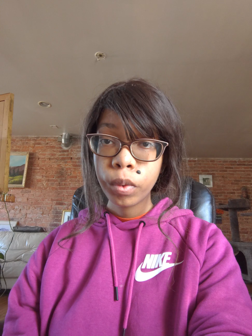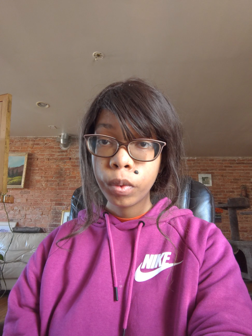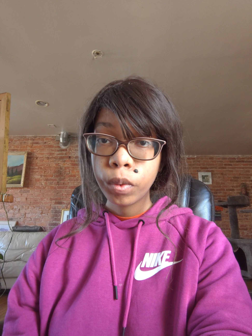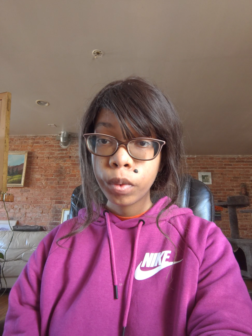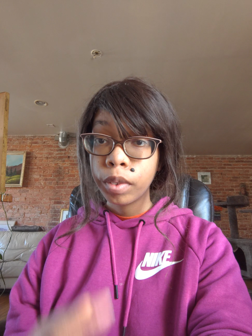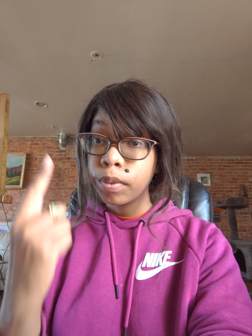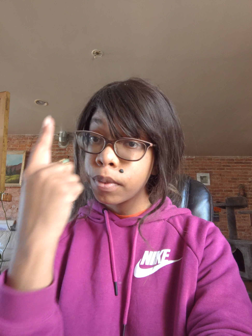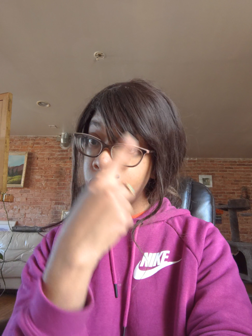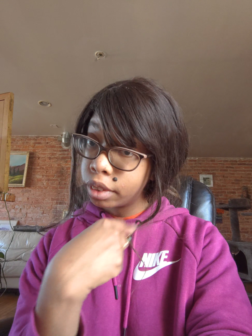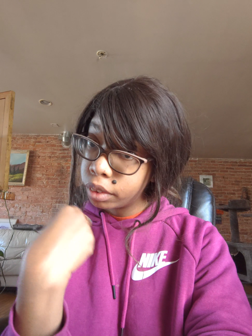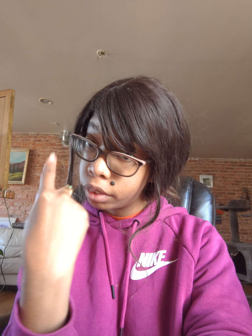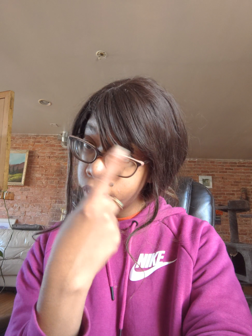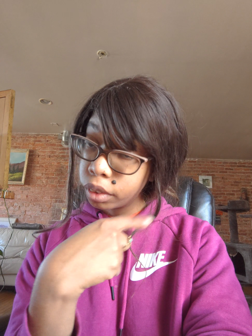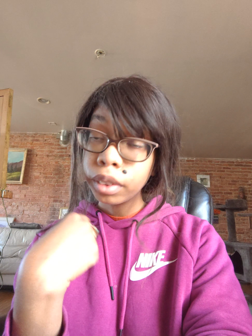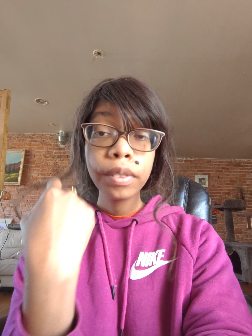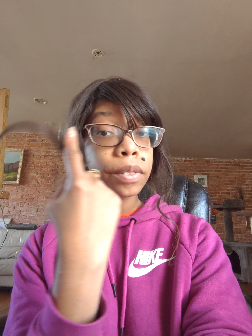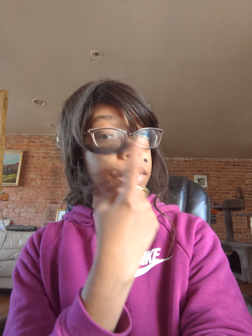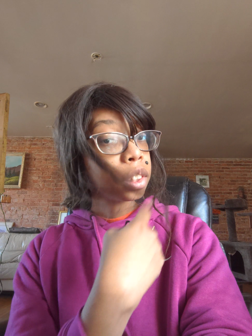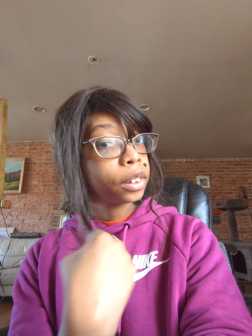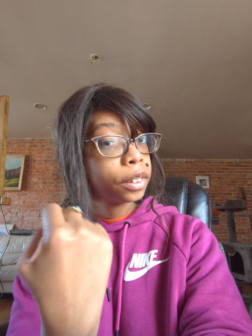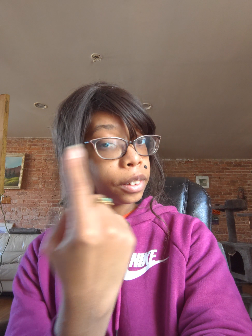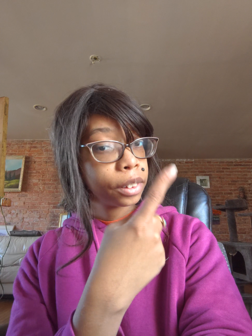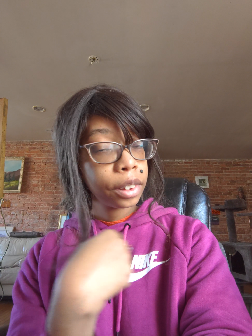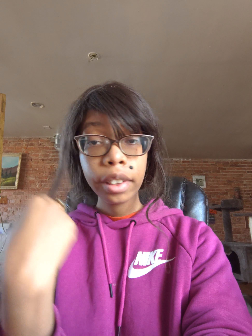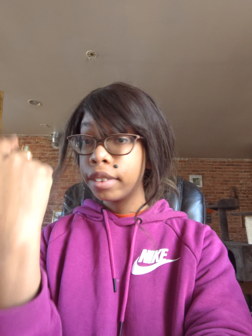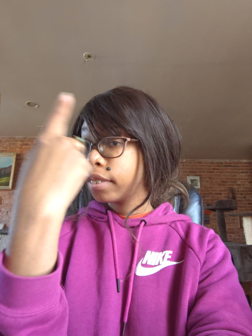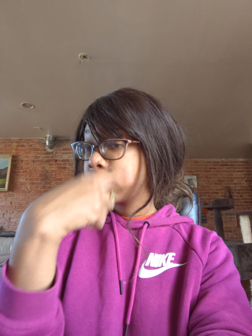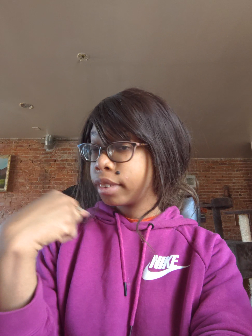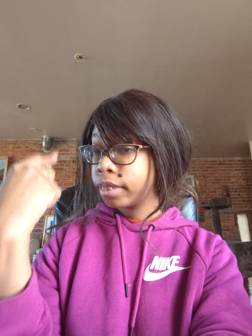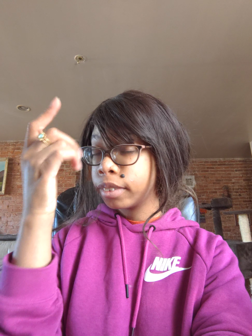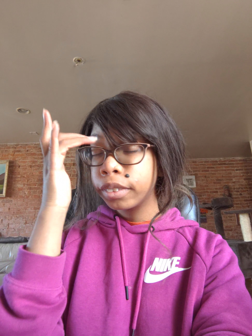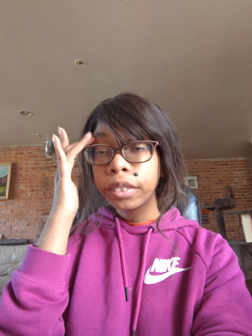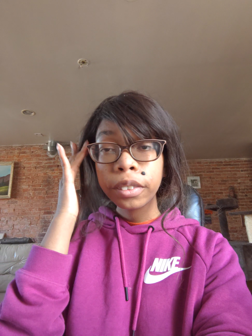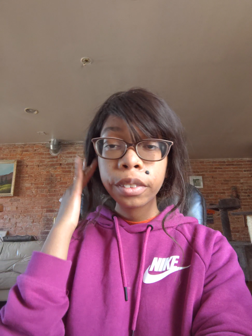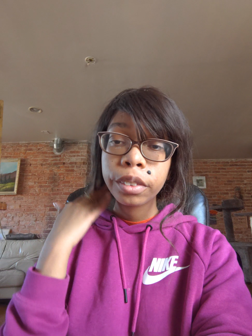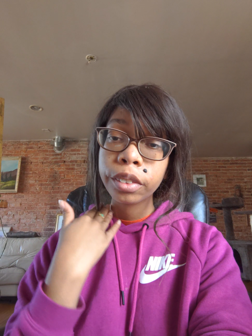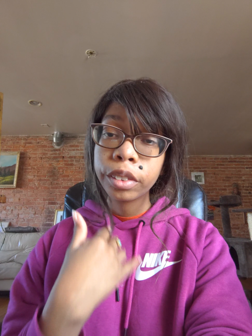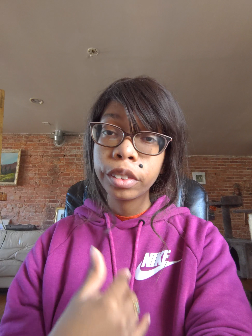face